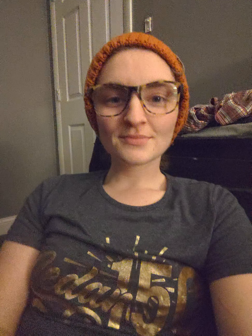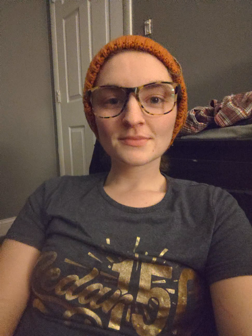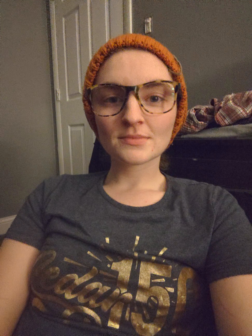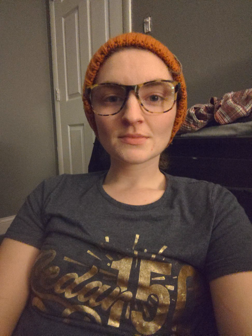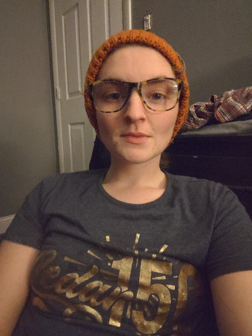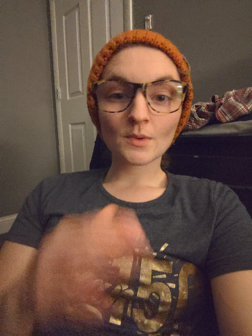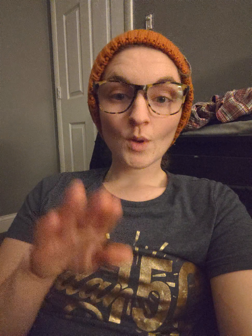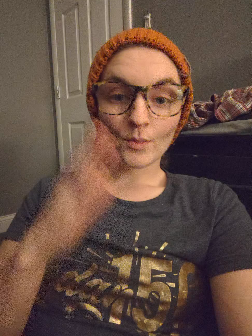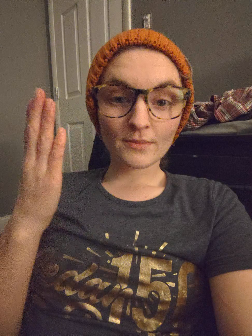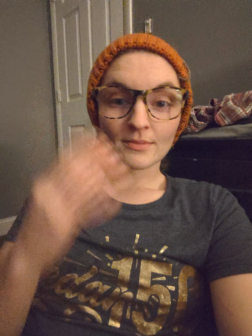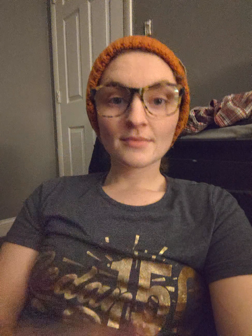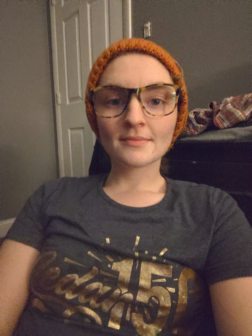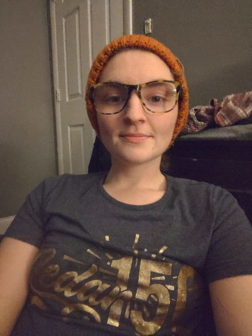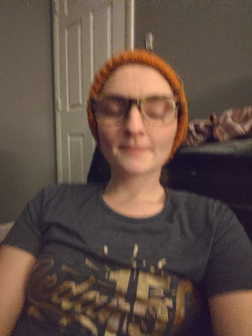open